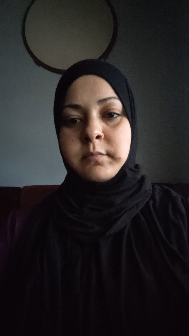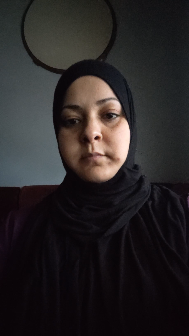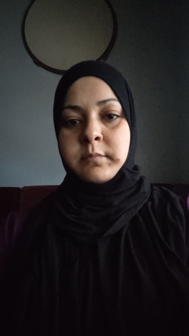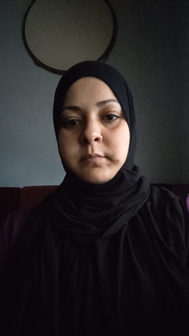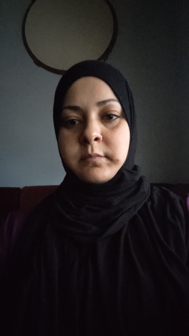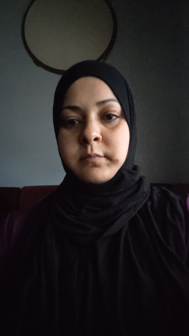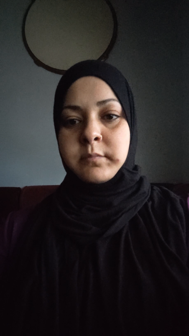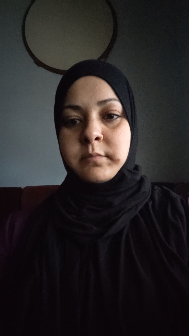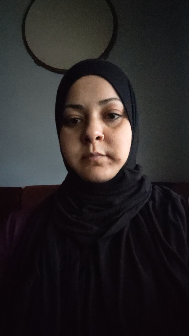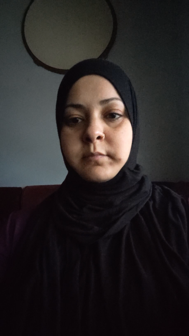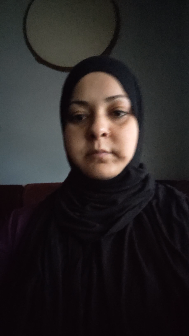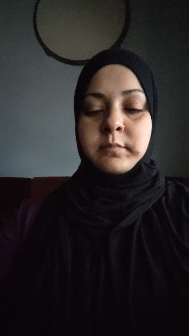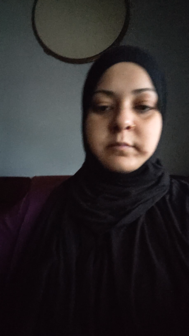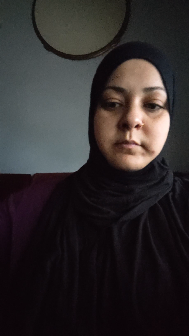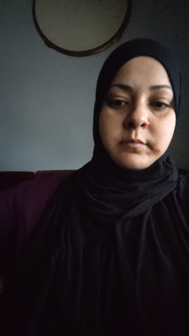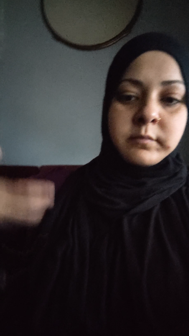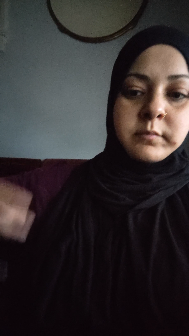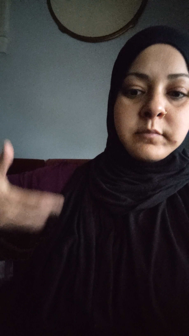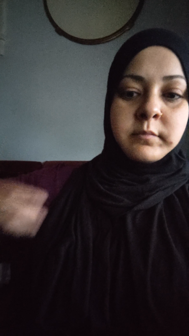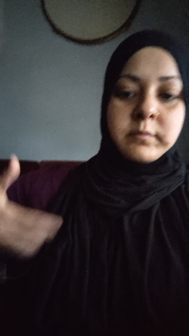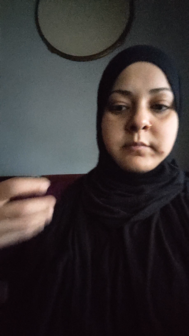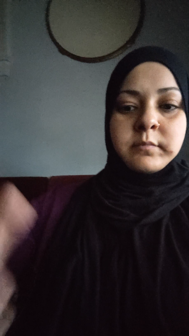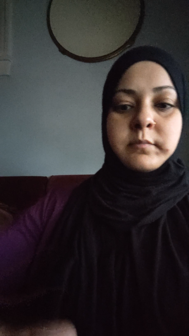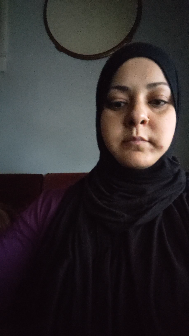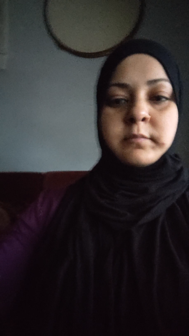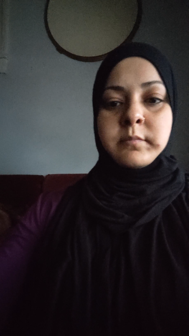monkey